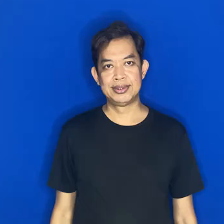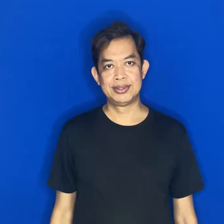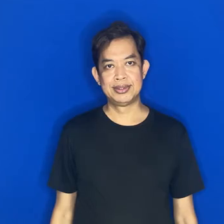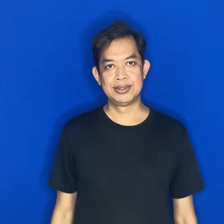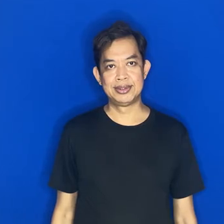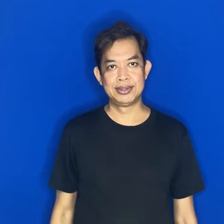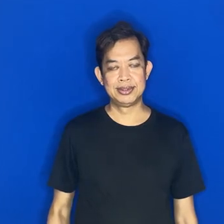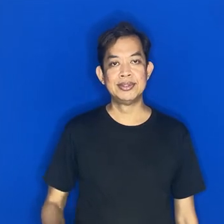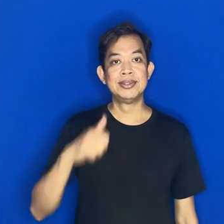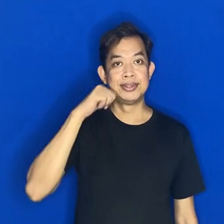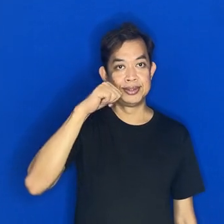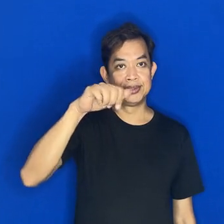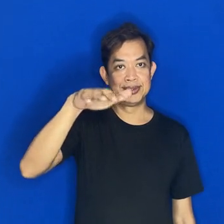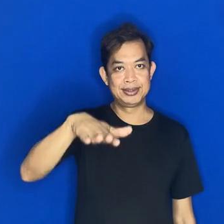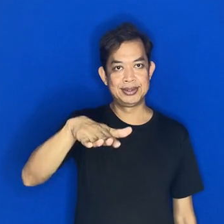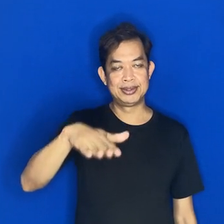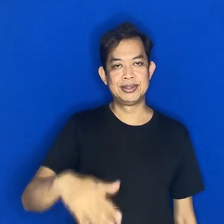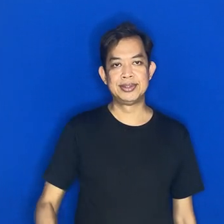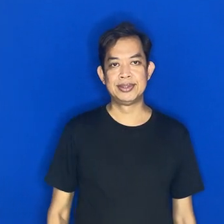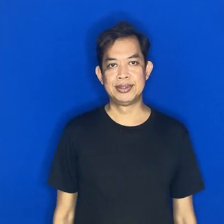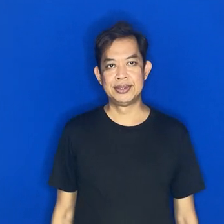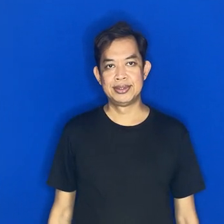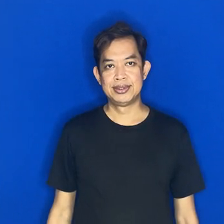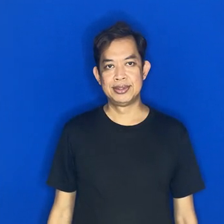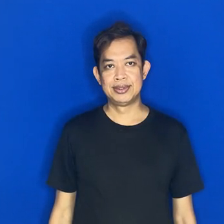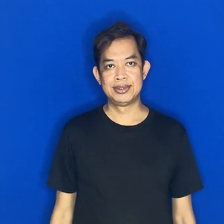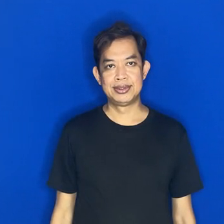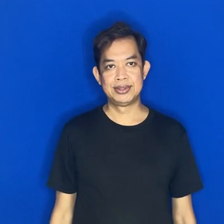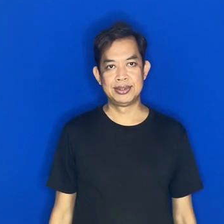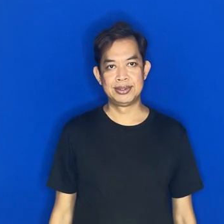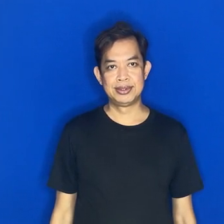girl